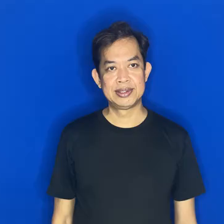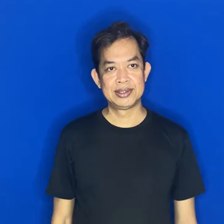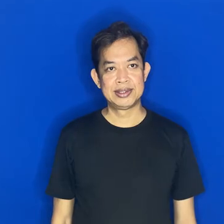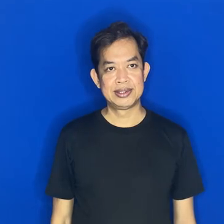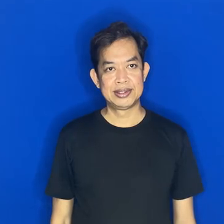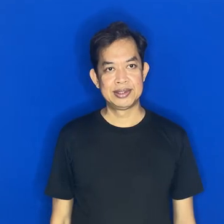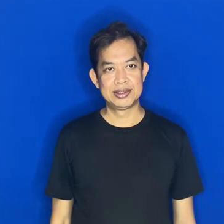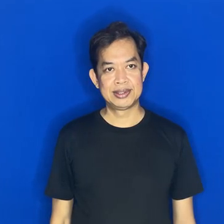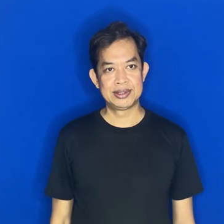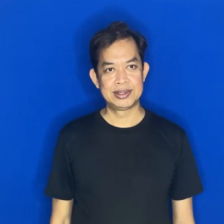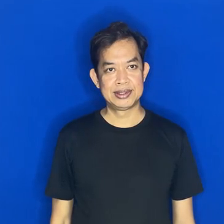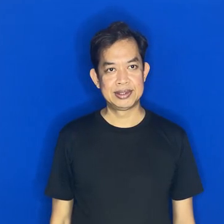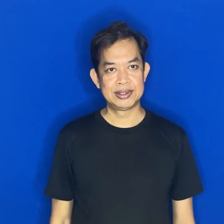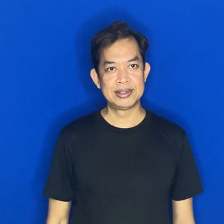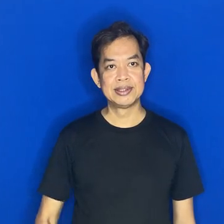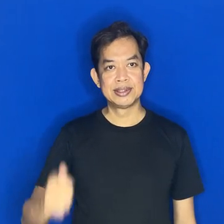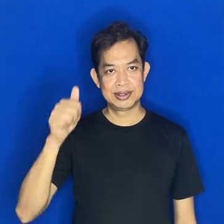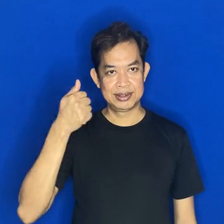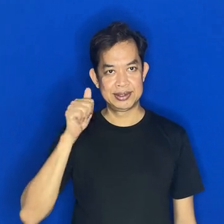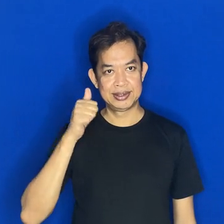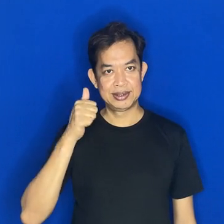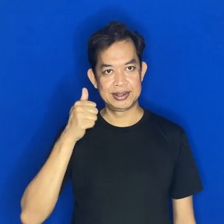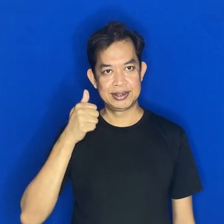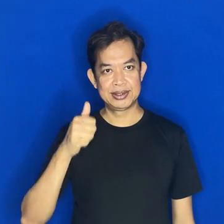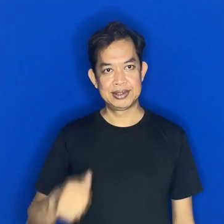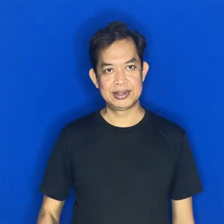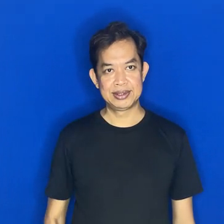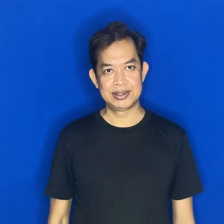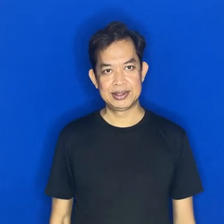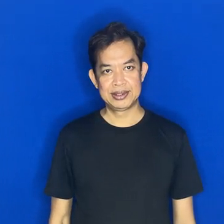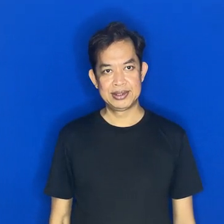auntie